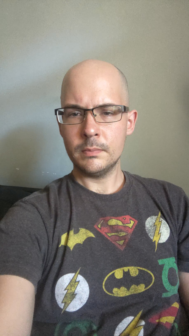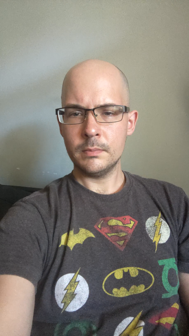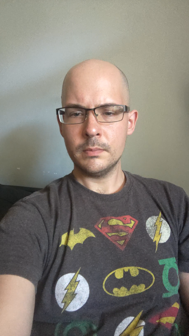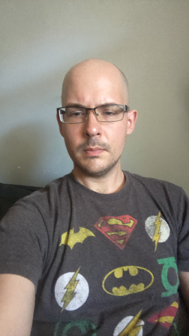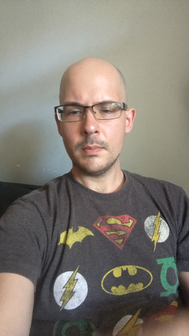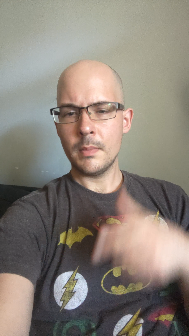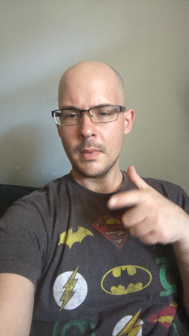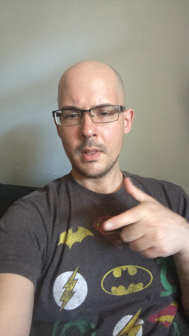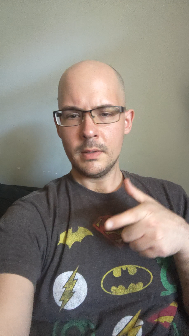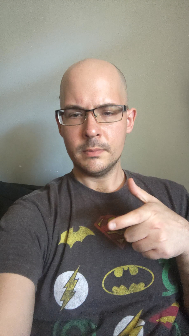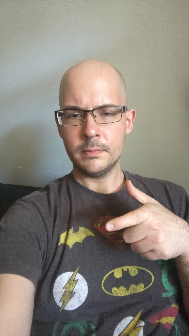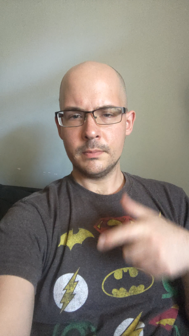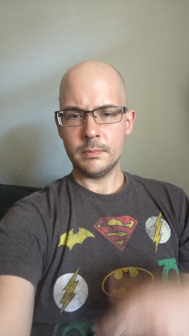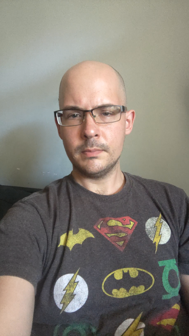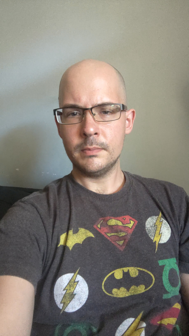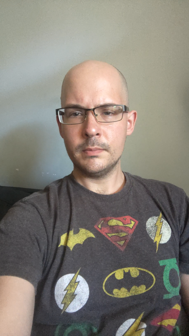plate